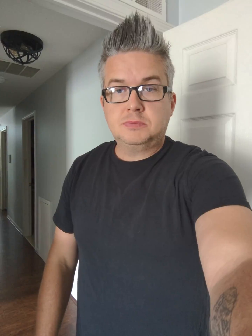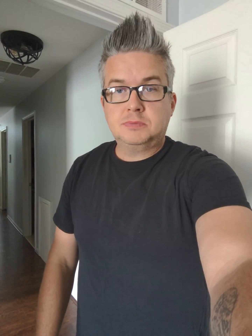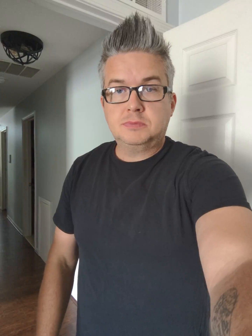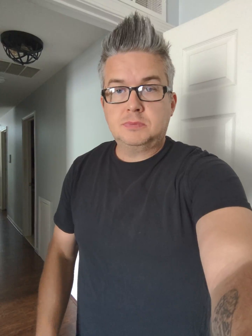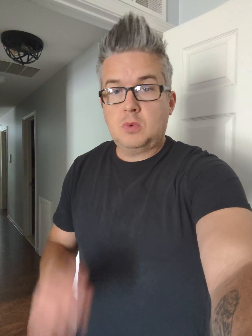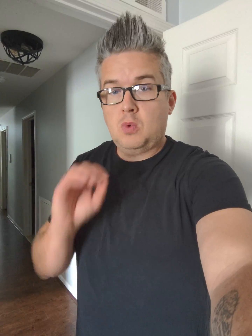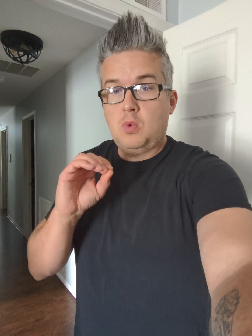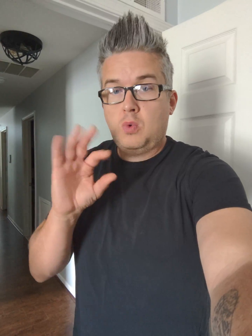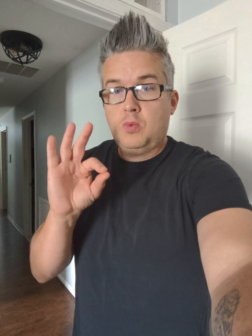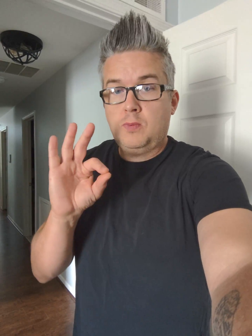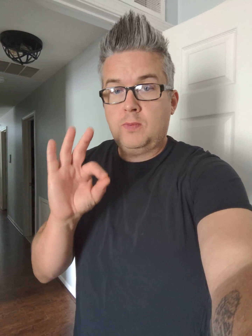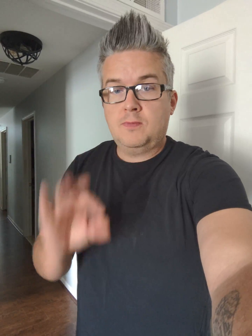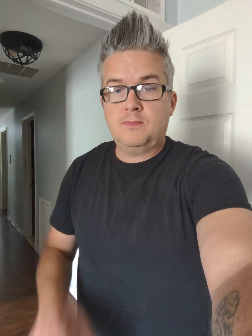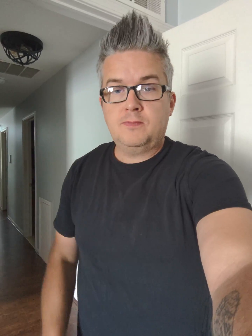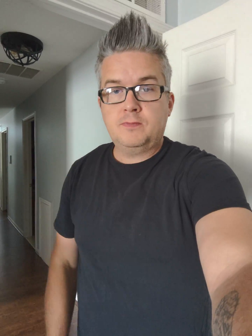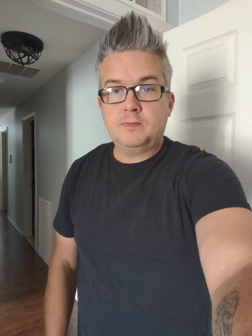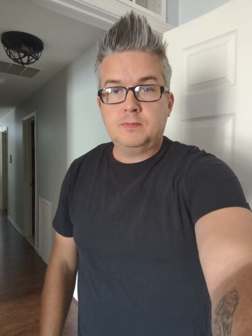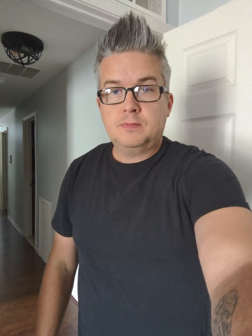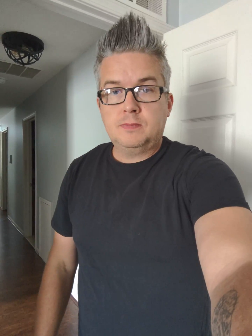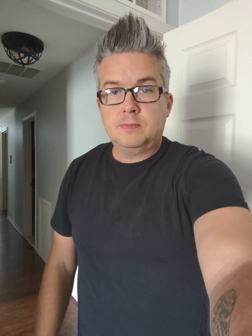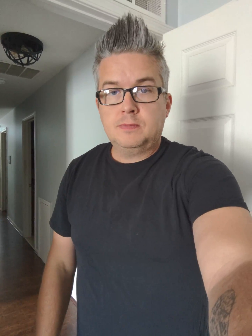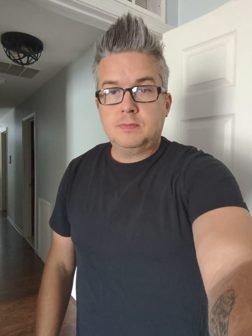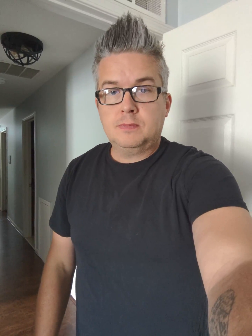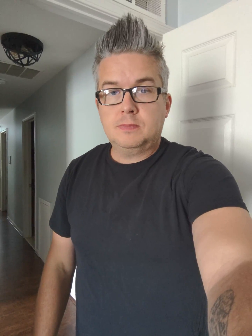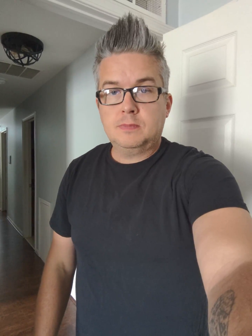of